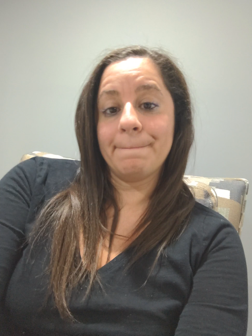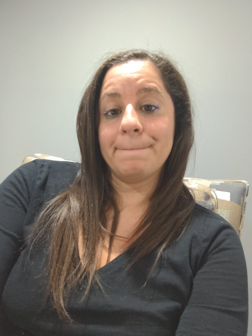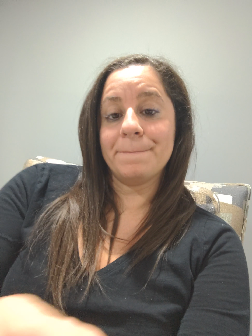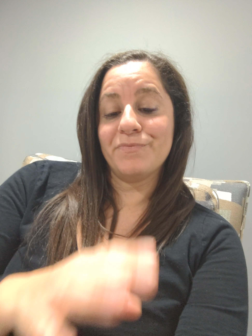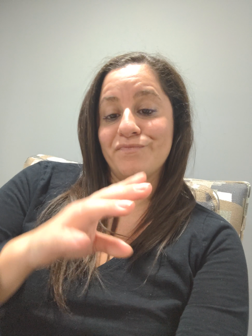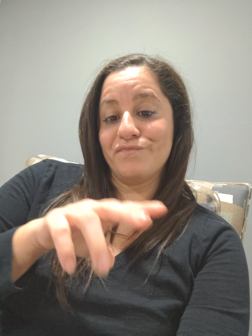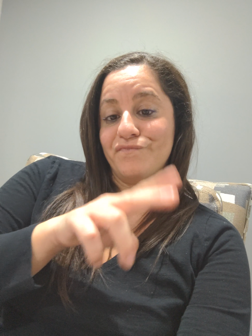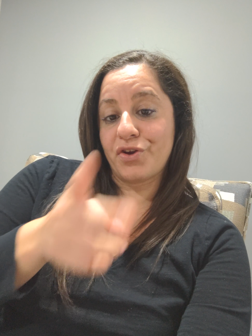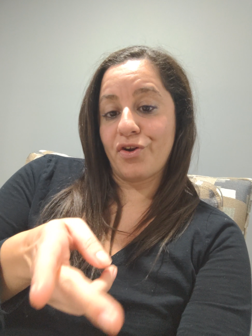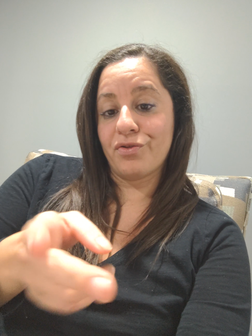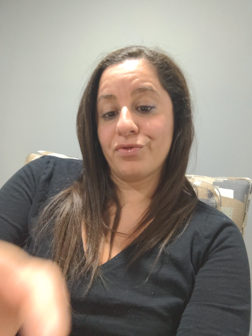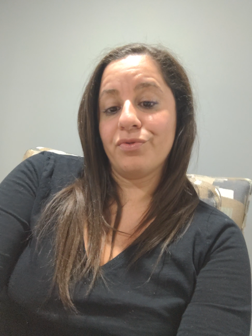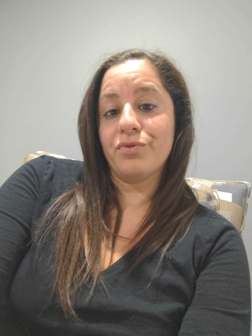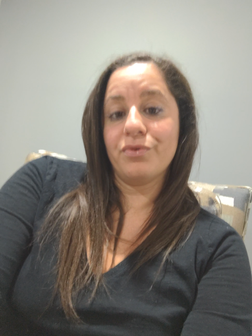fall